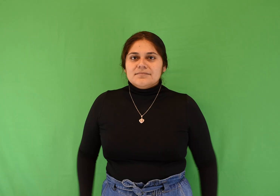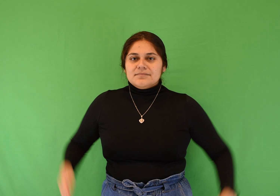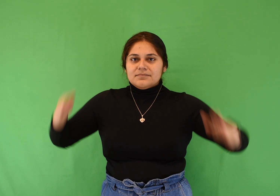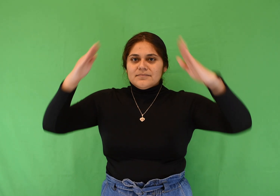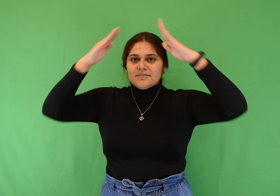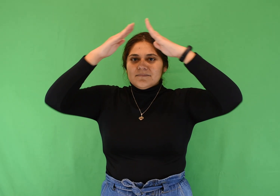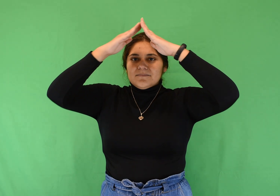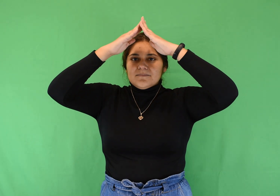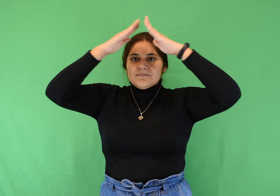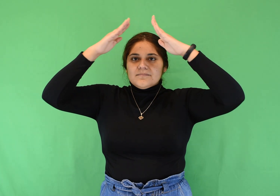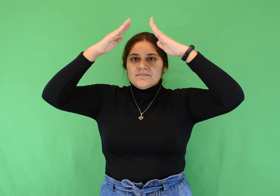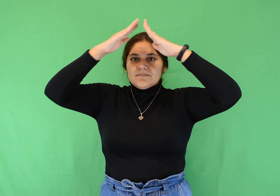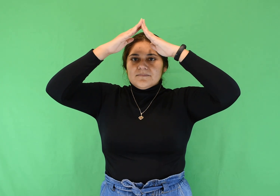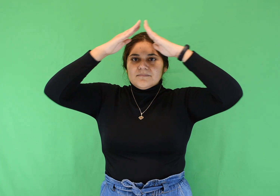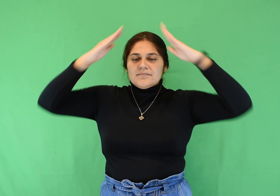casa